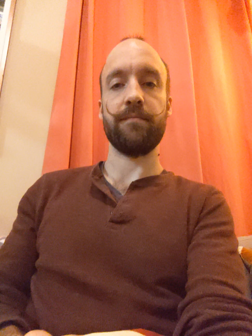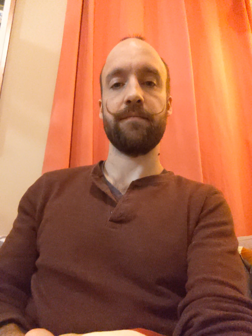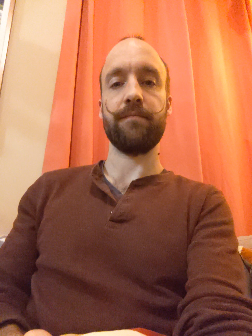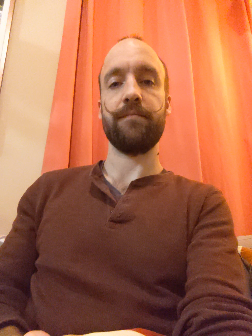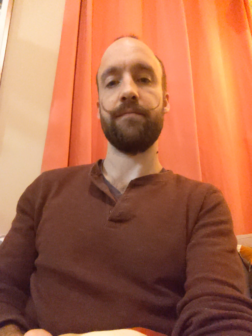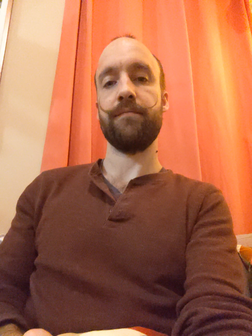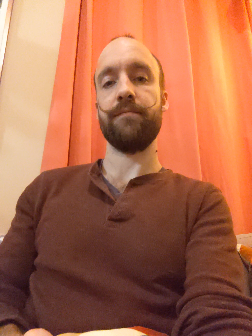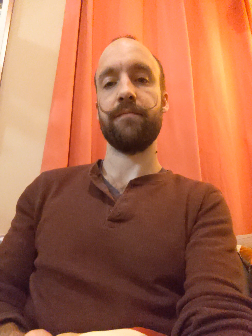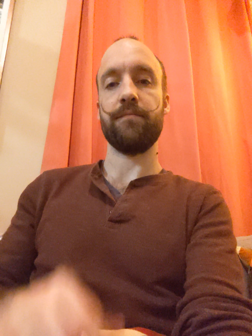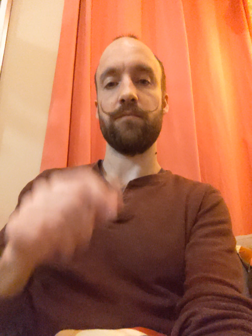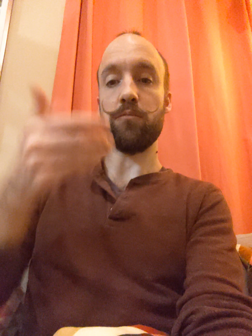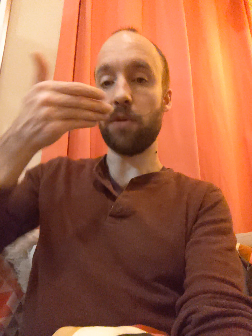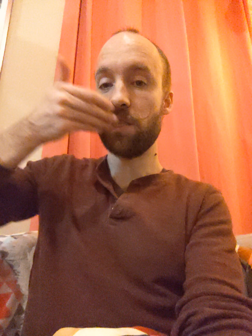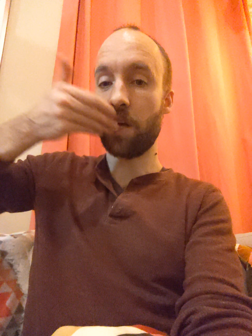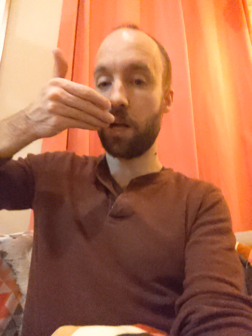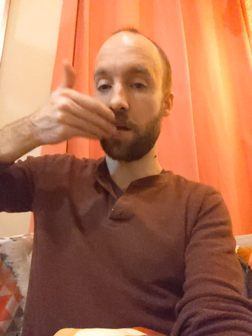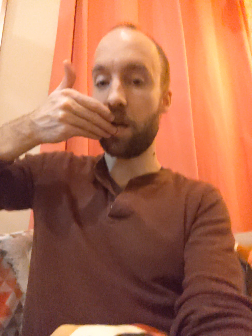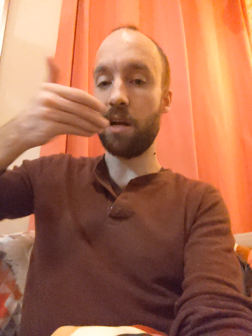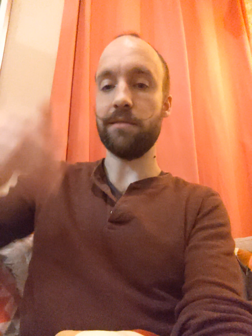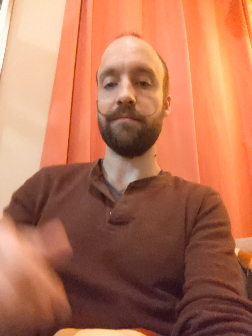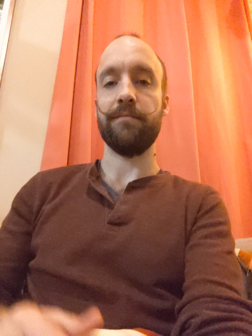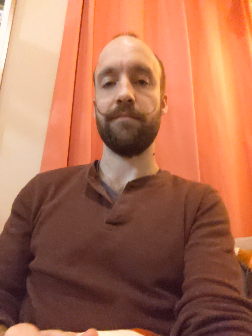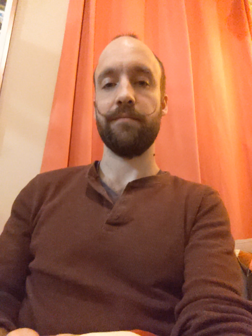pizza